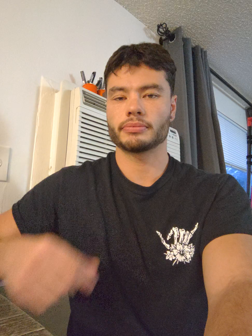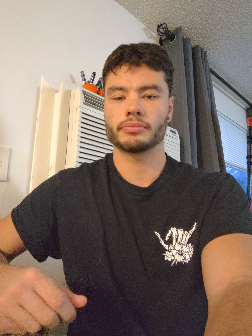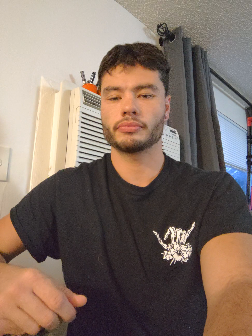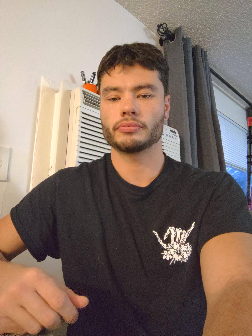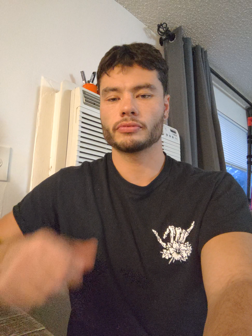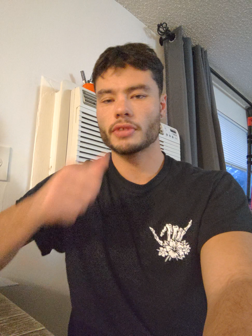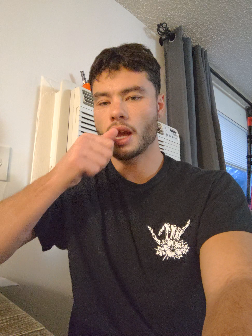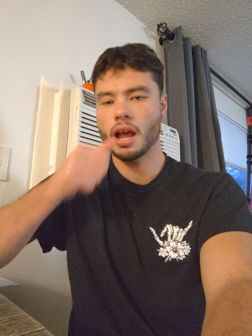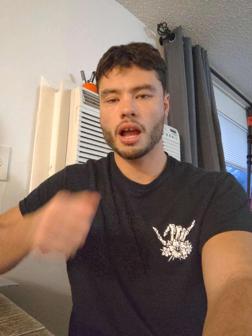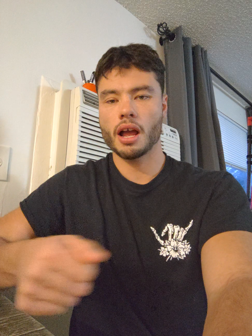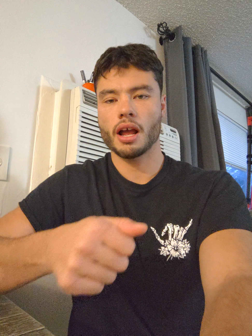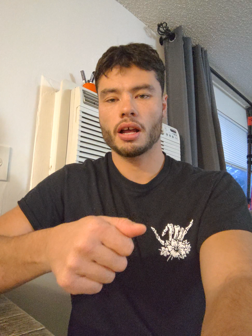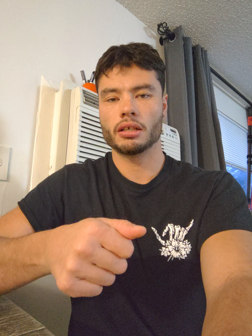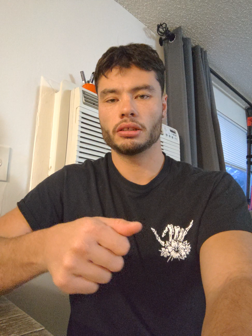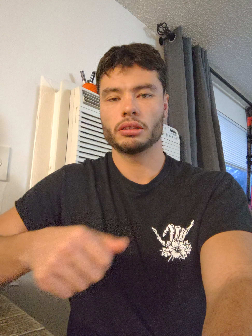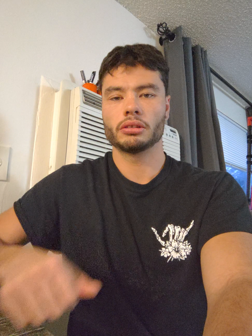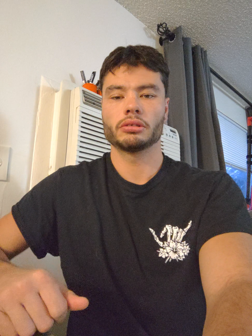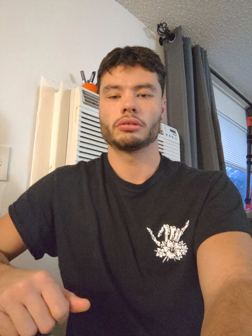hide